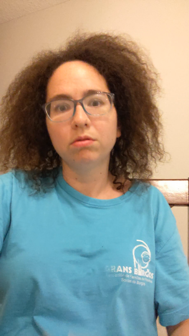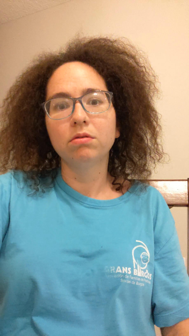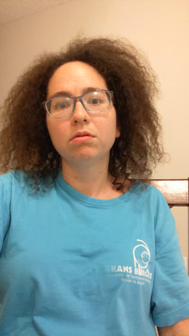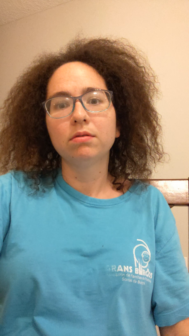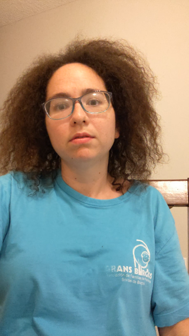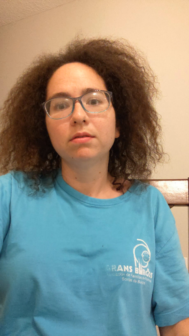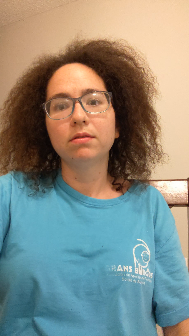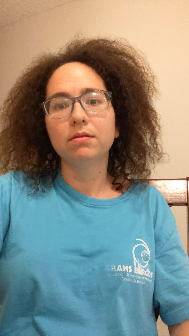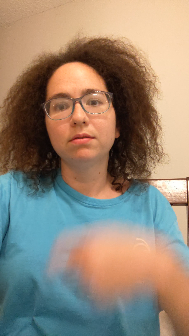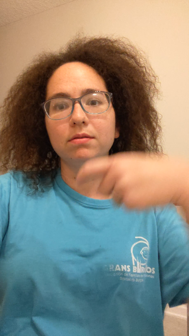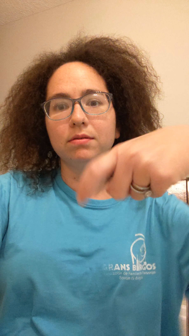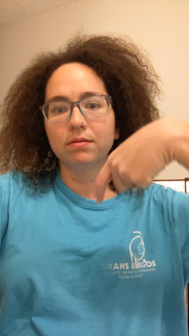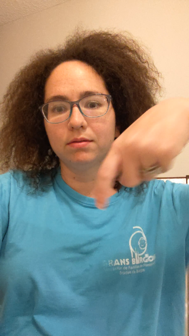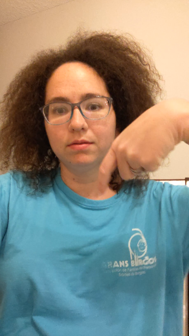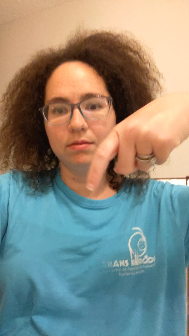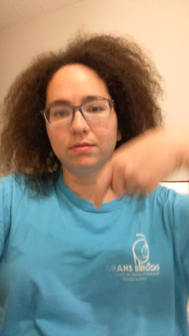flip-flop